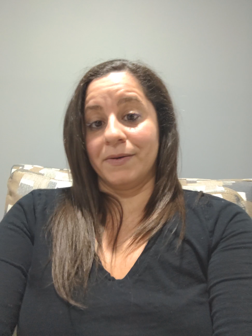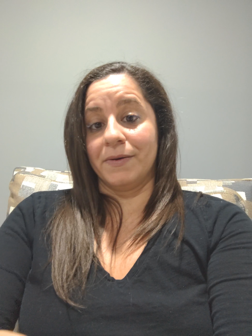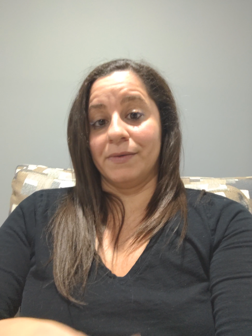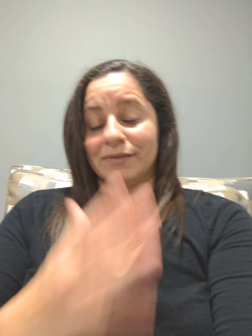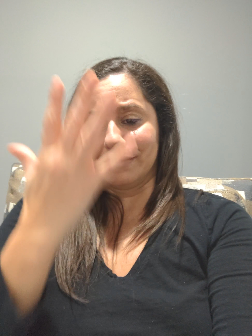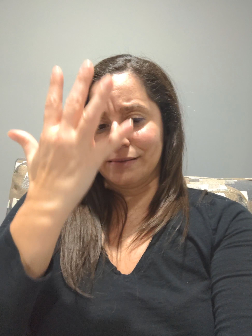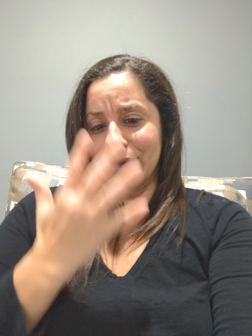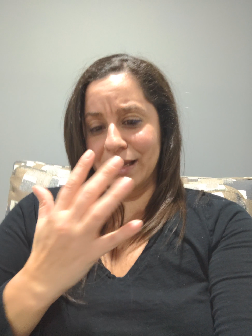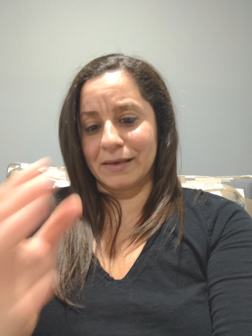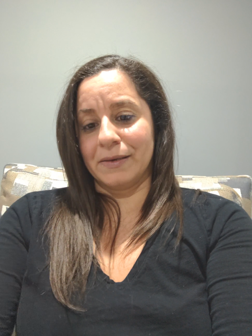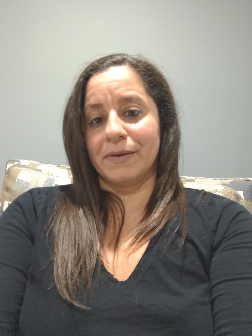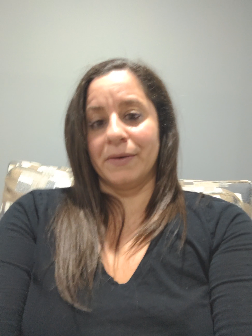sad